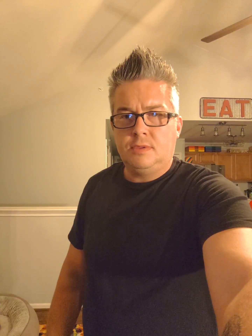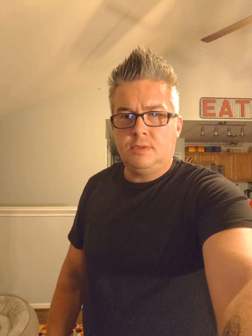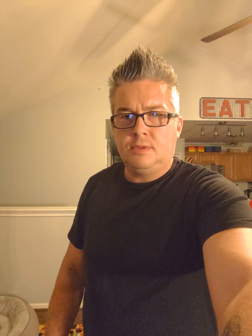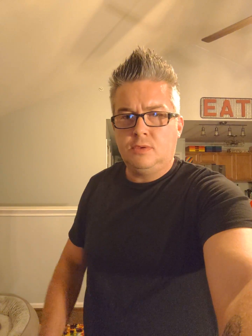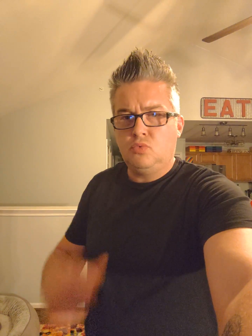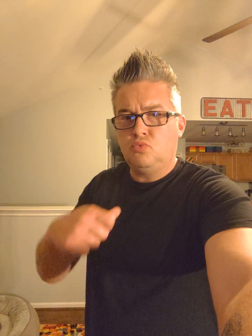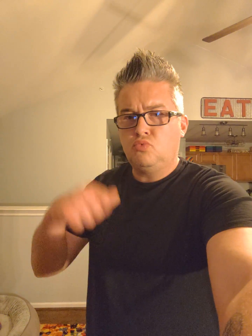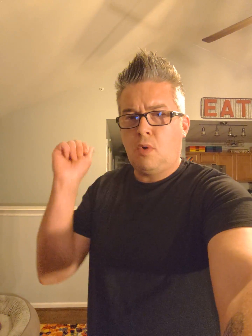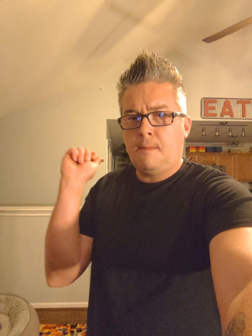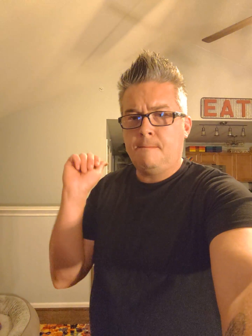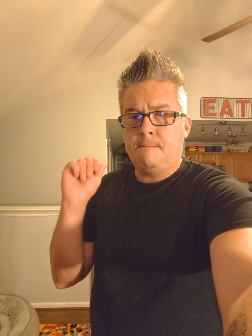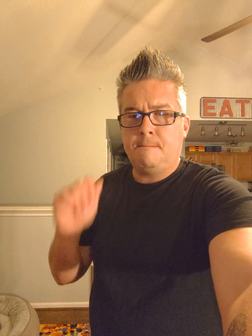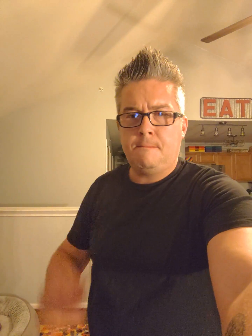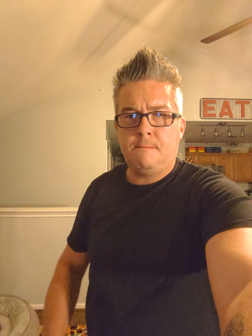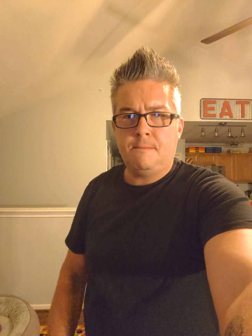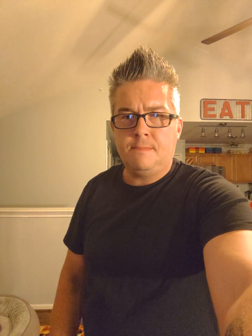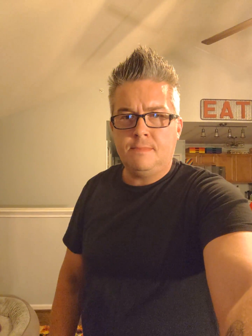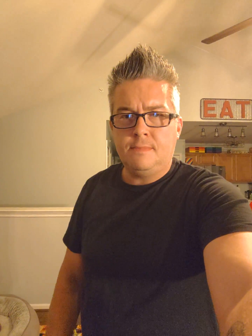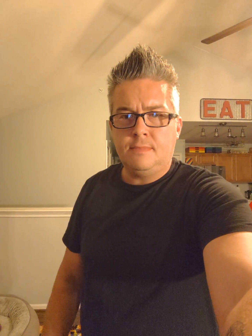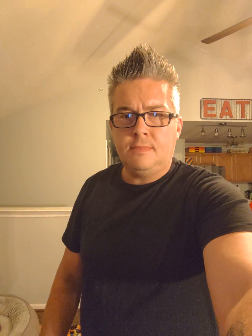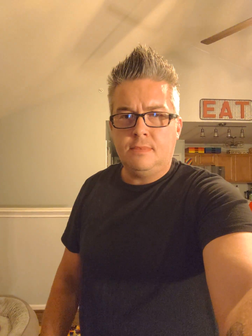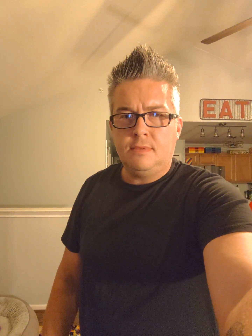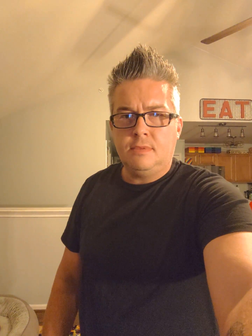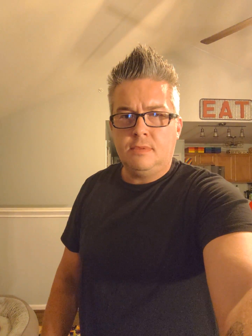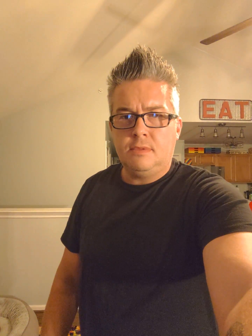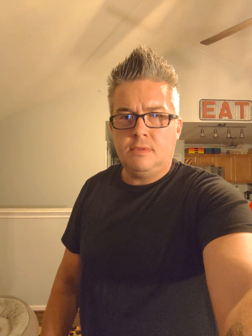rip